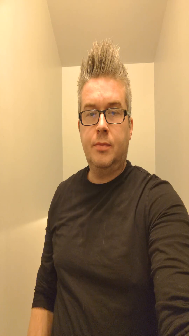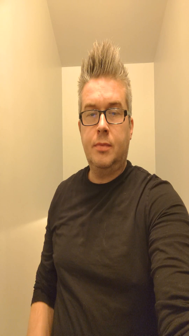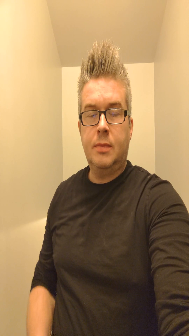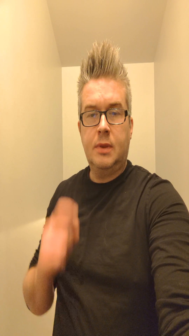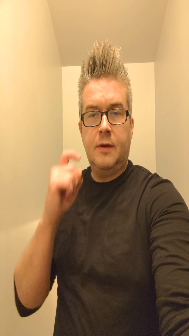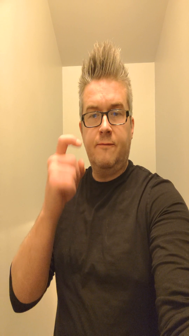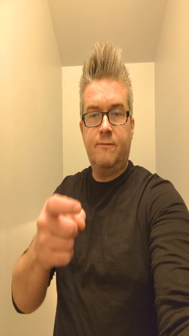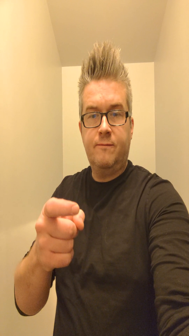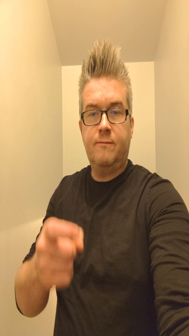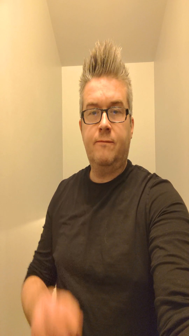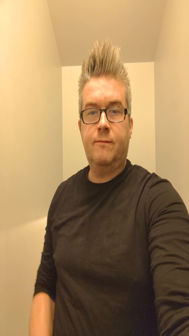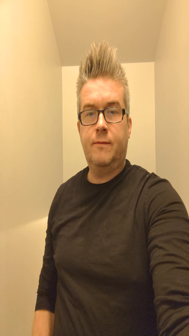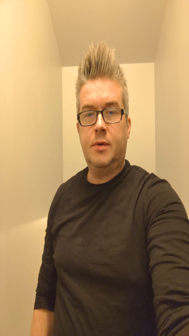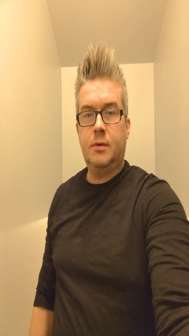gift